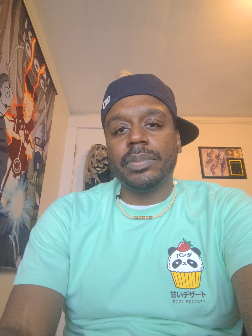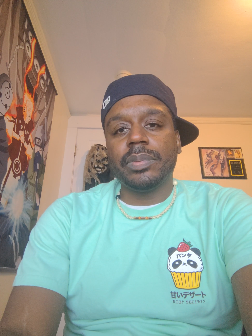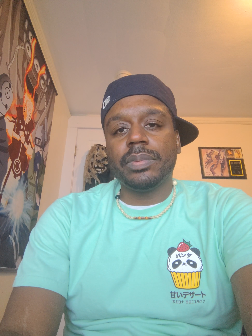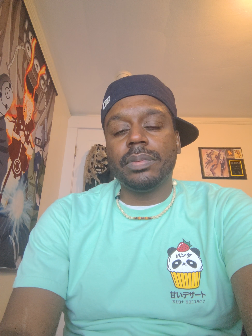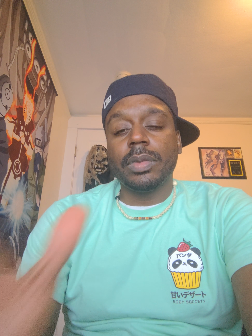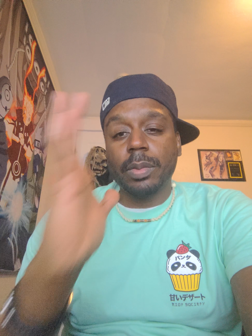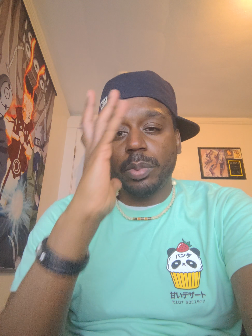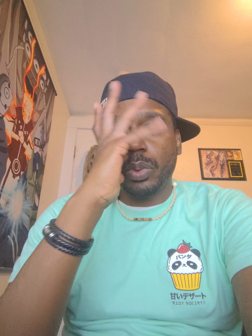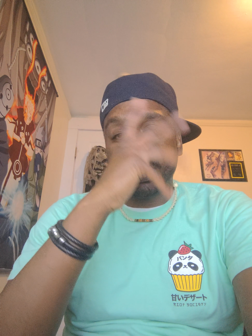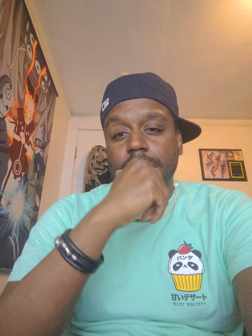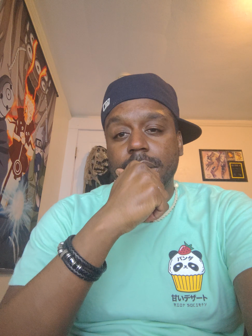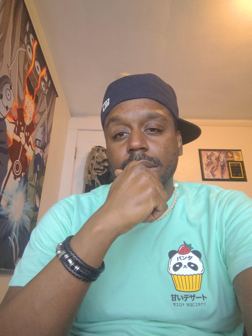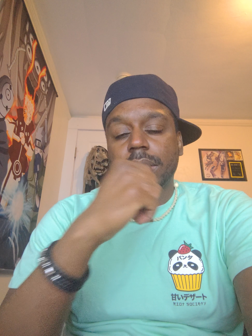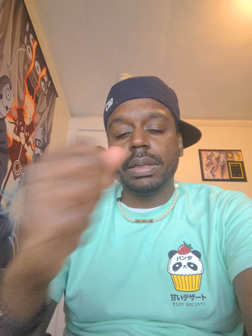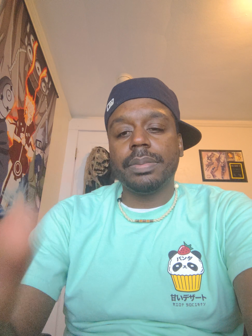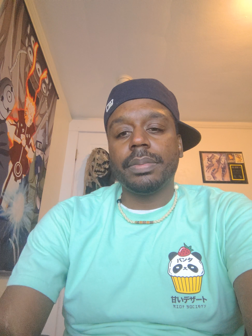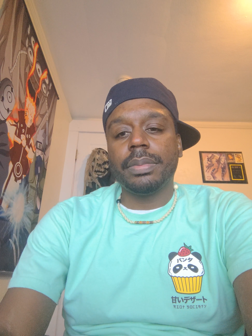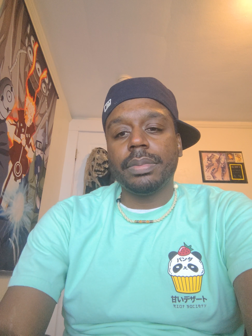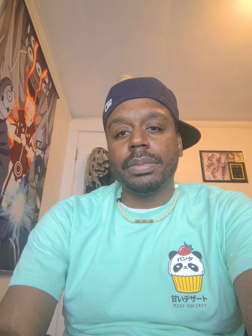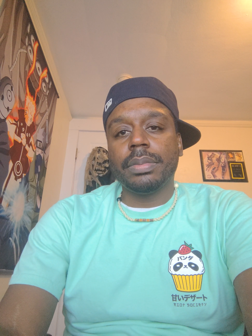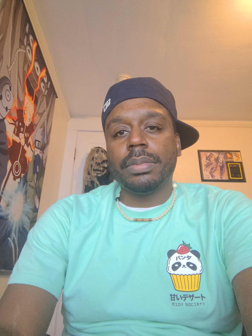pretty